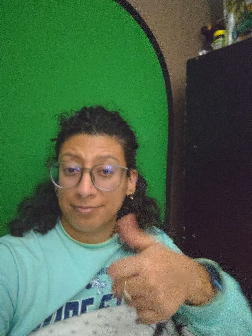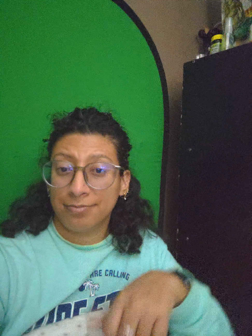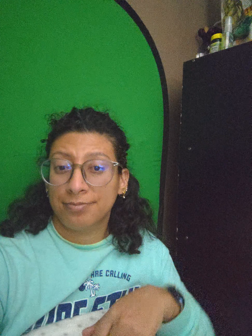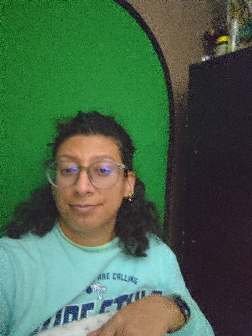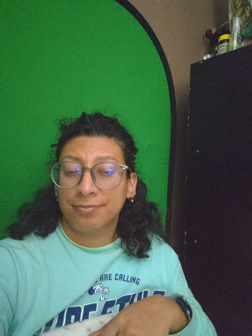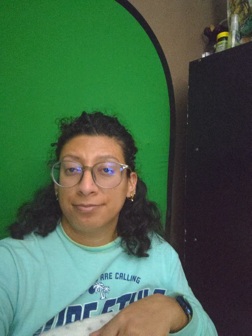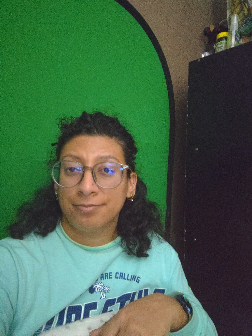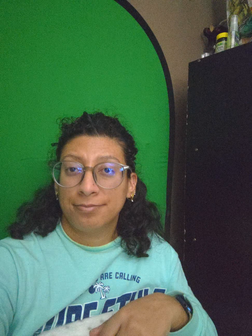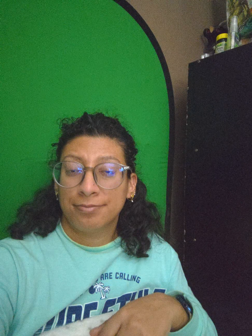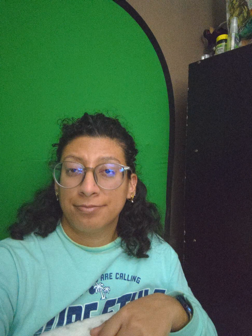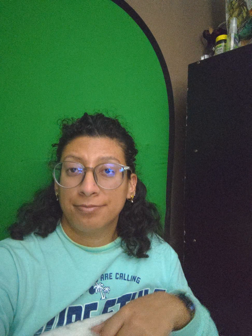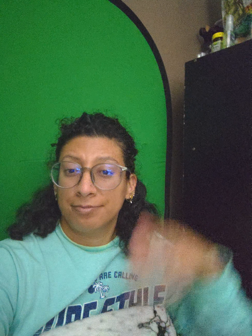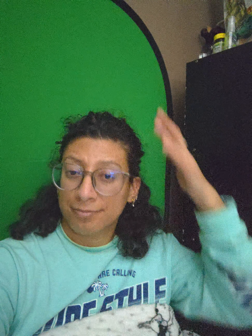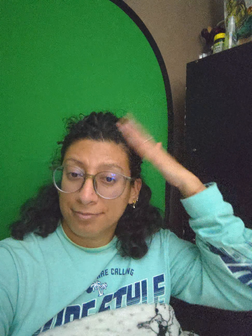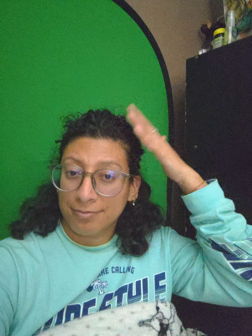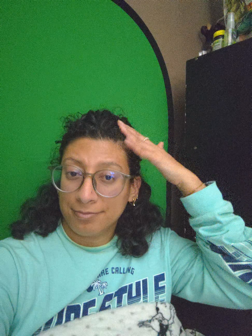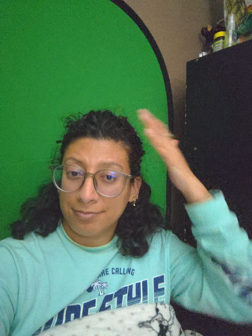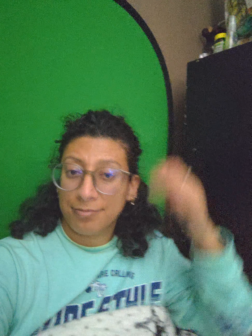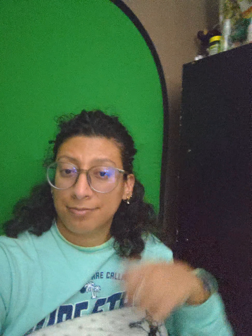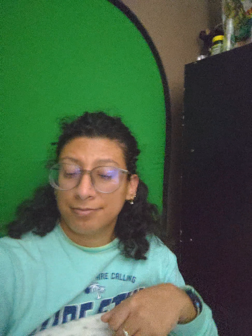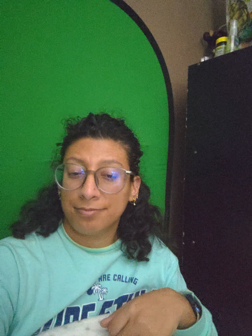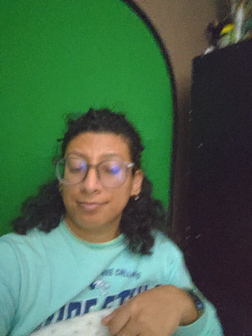hat